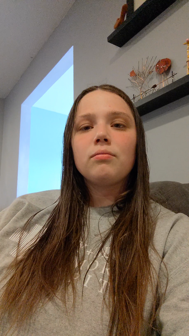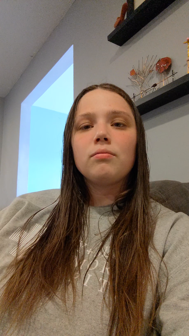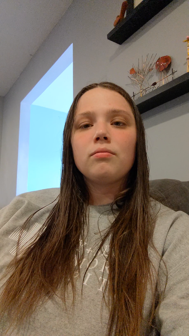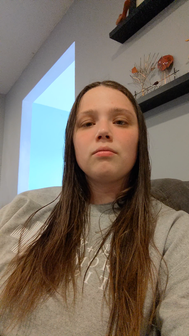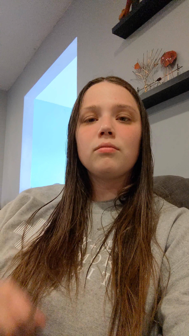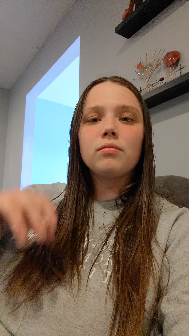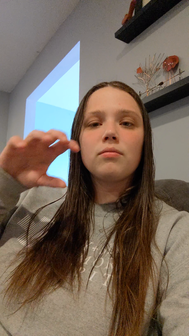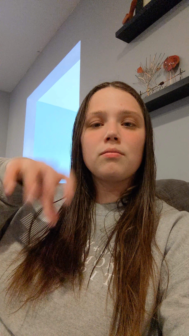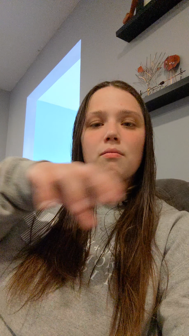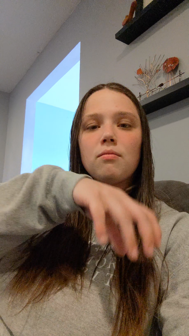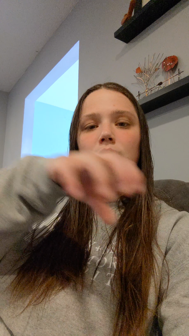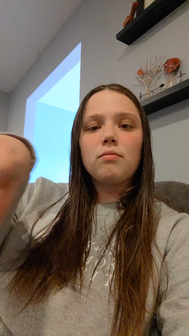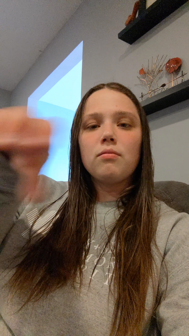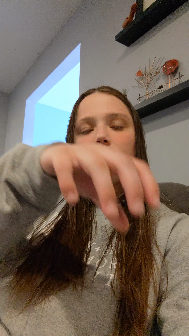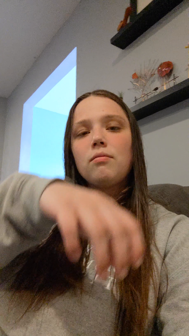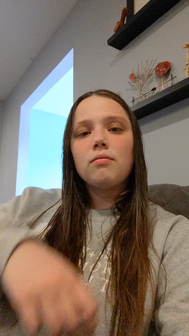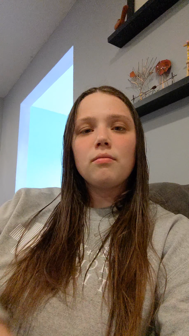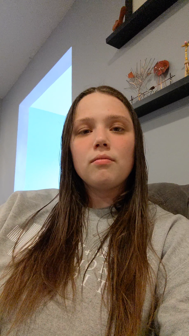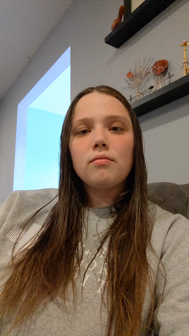block